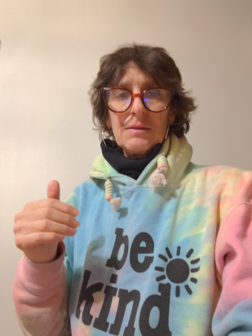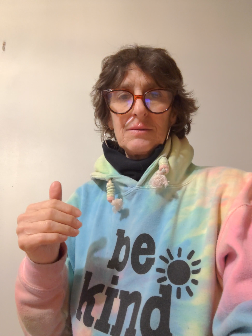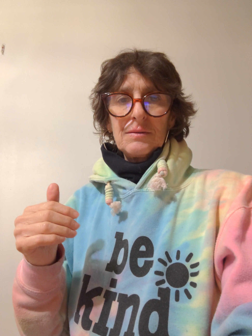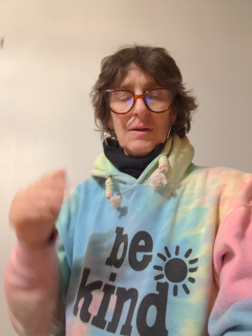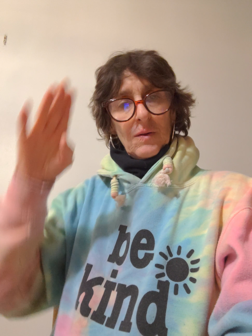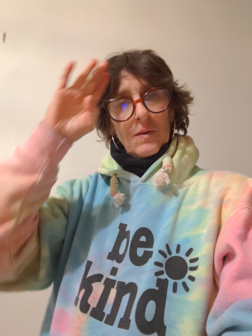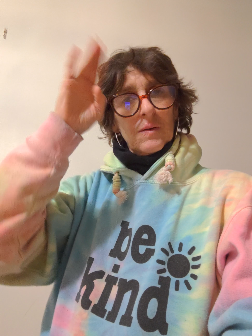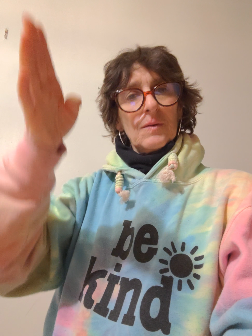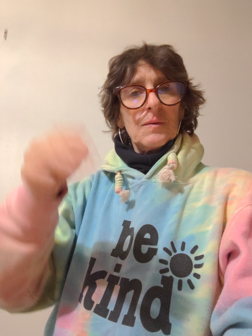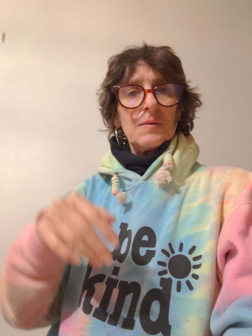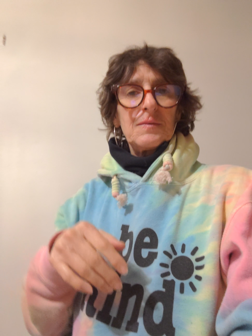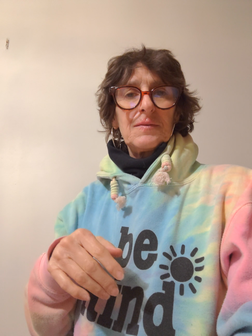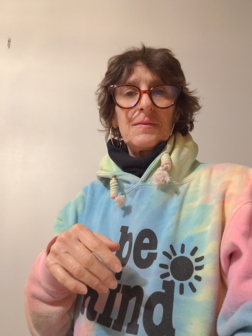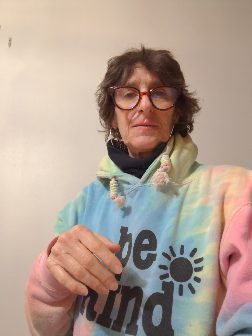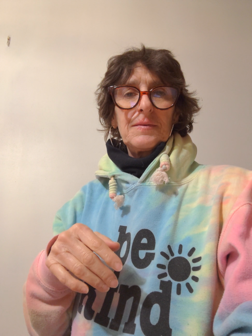hello